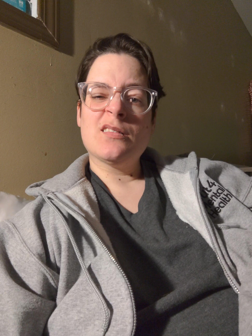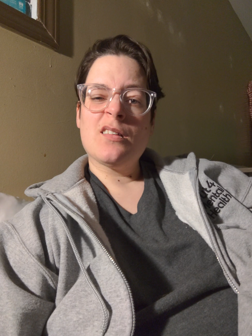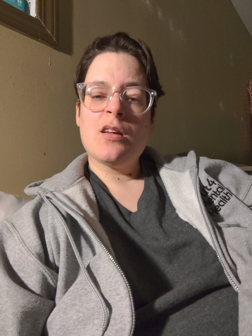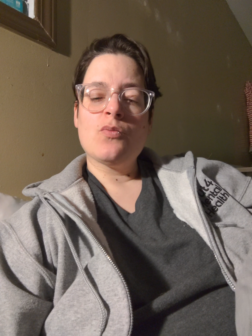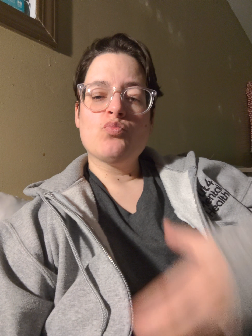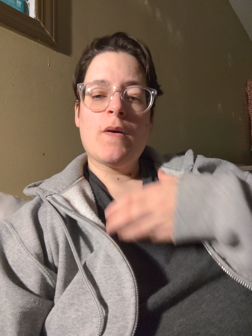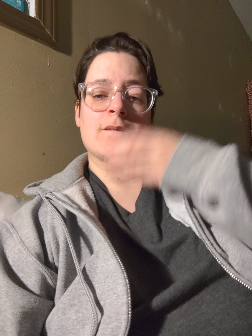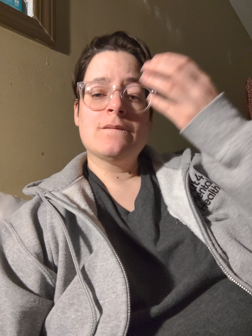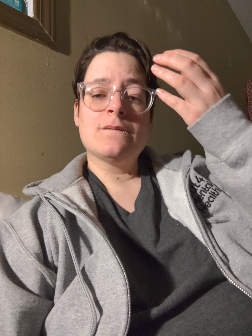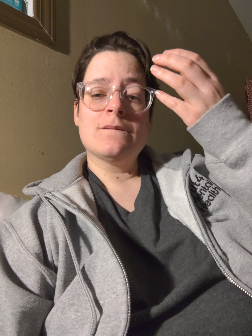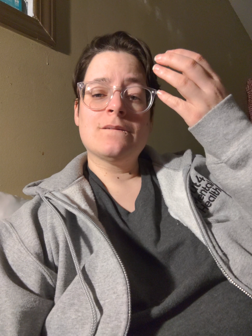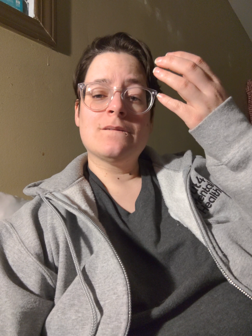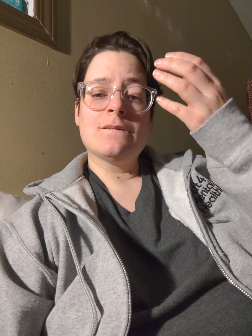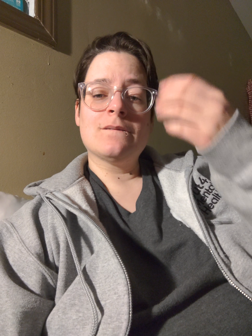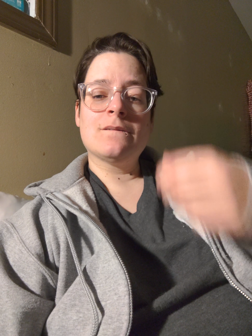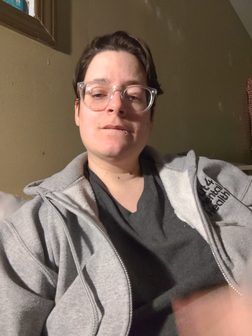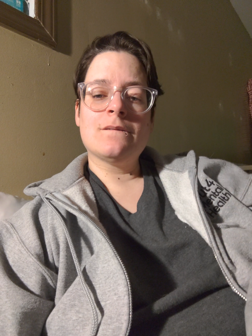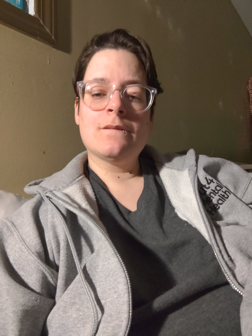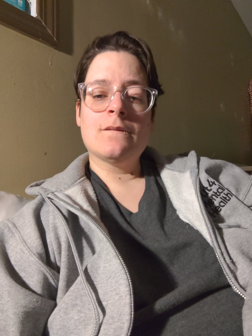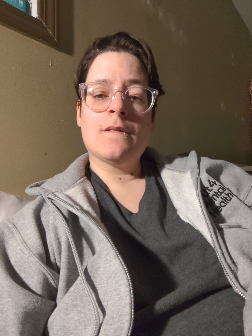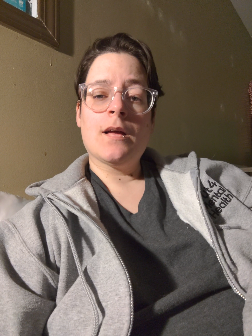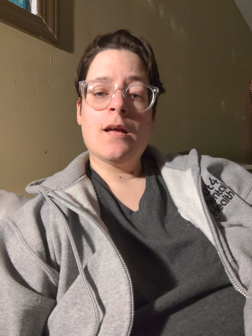giraffe